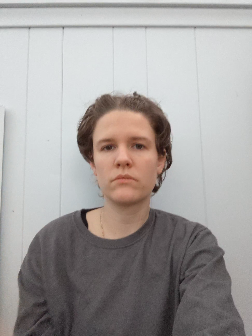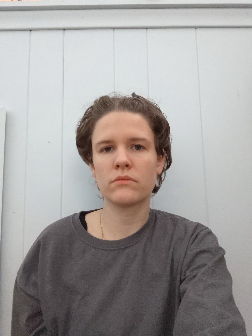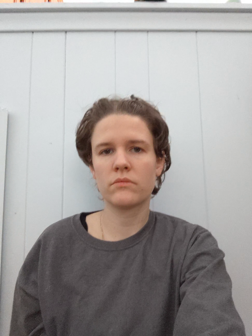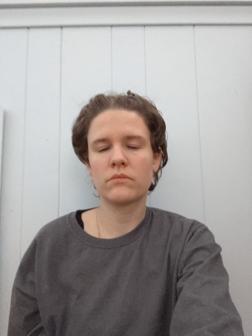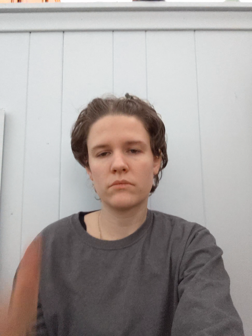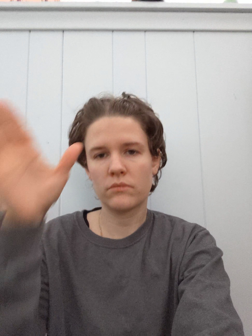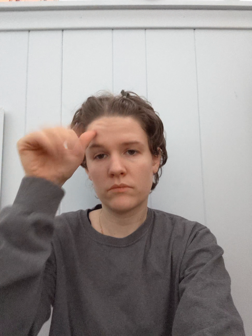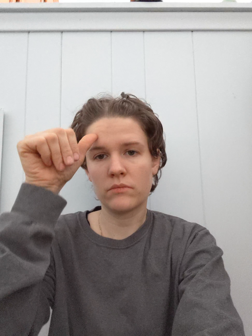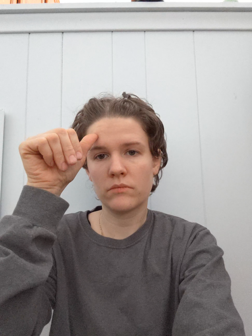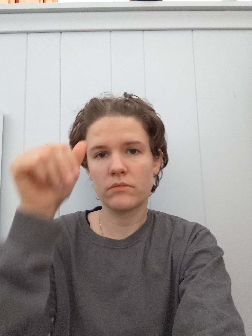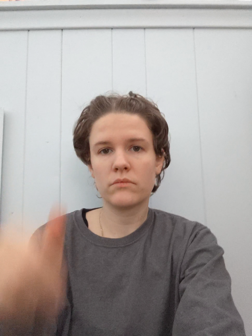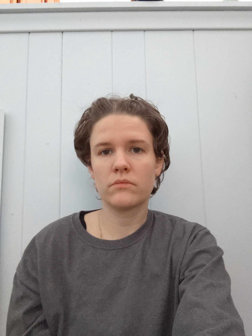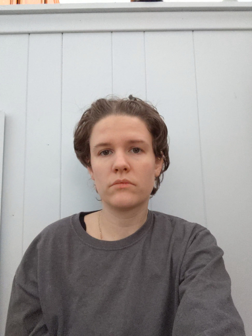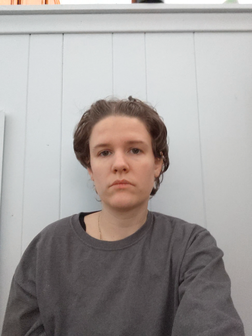donkey